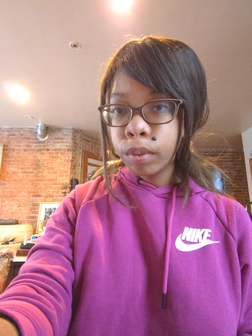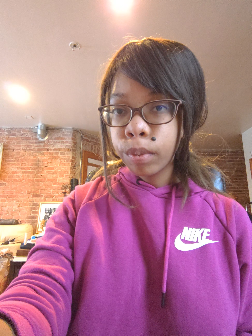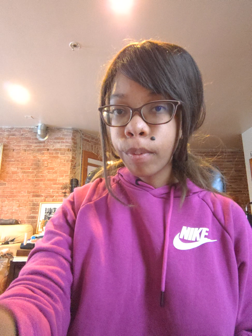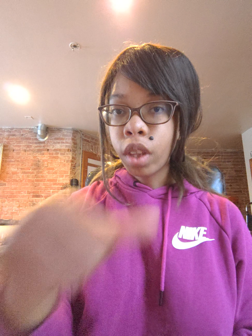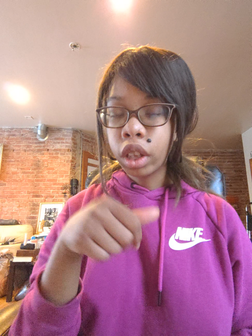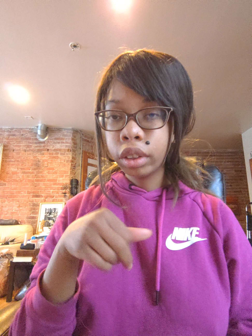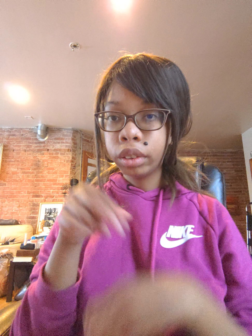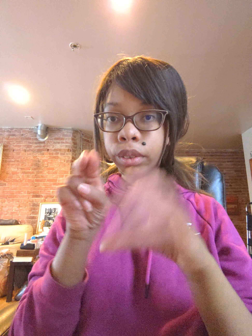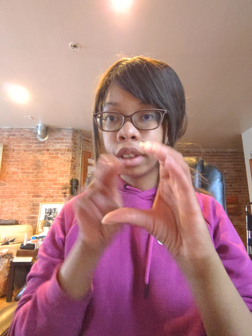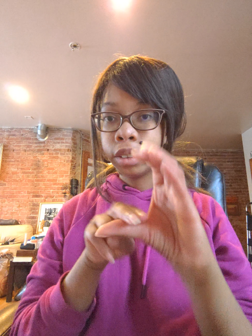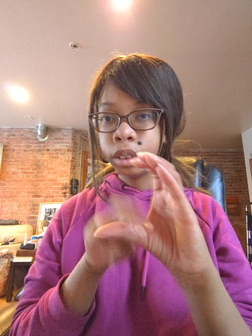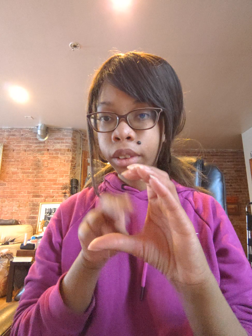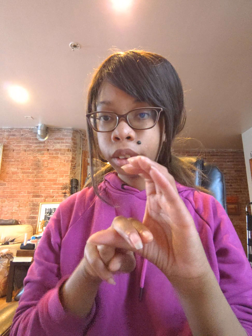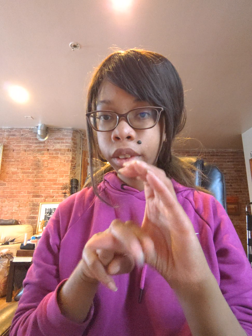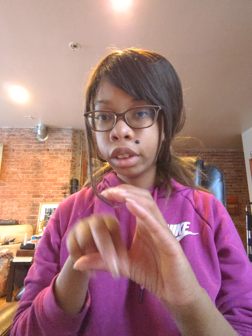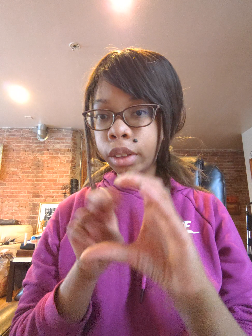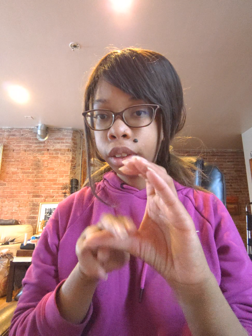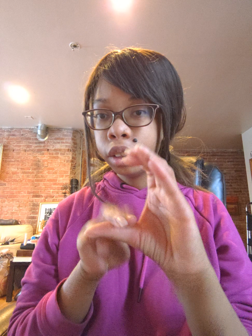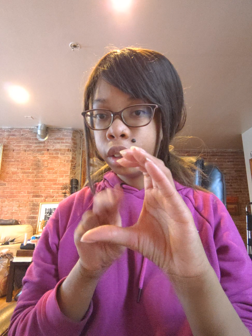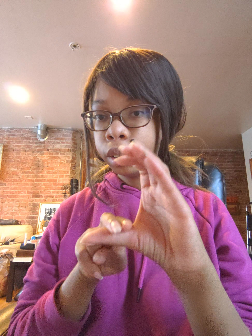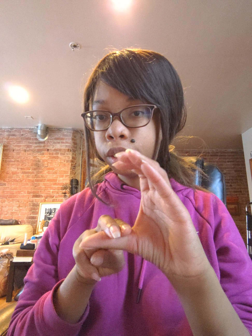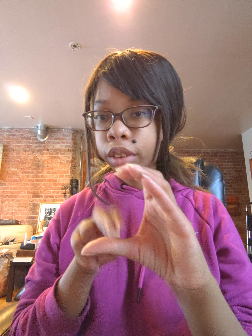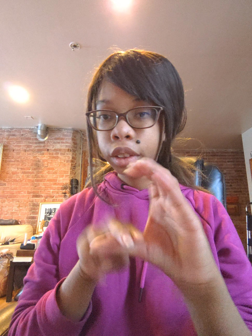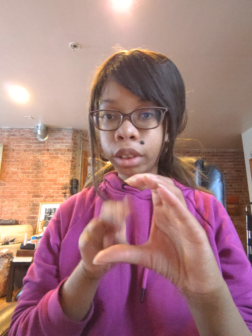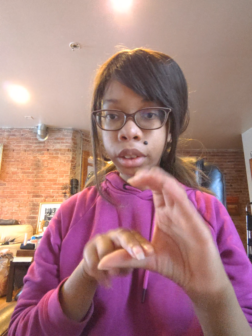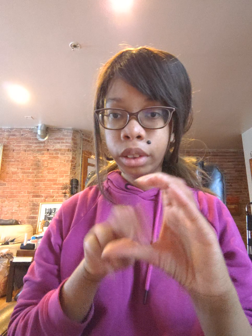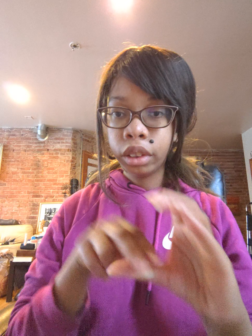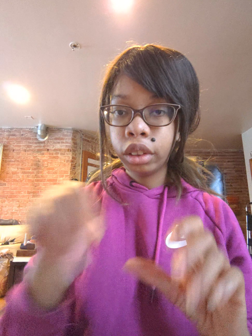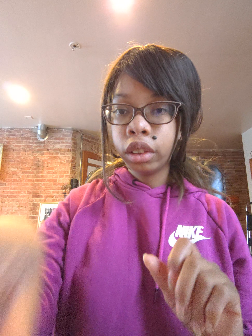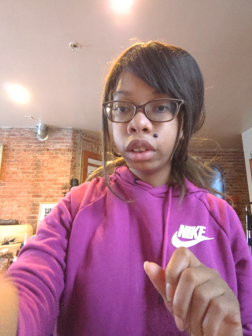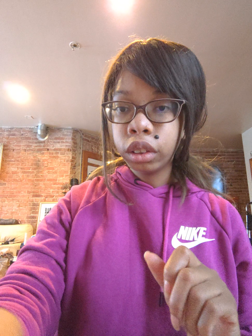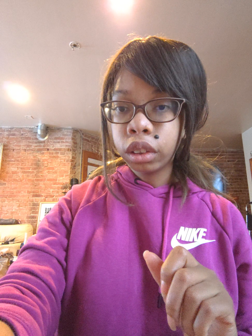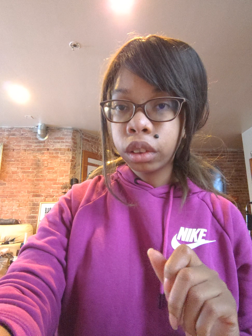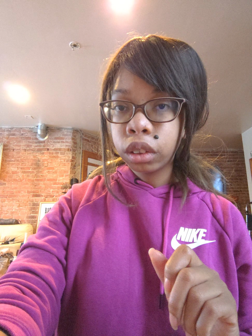chair